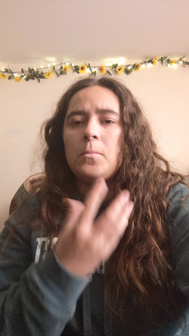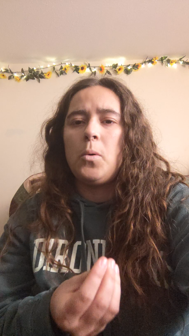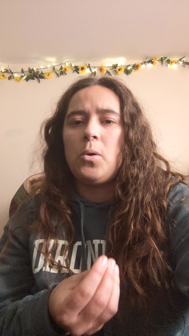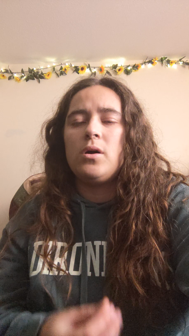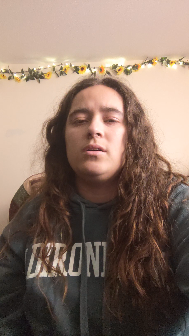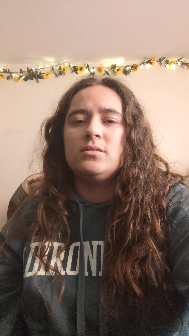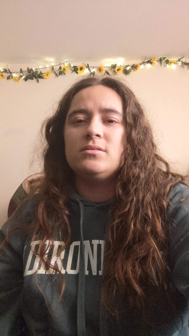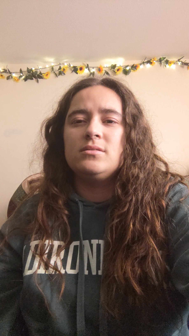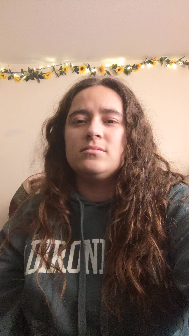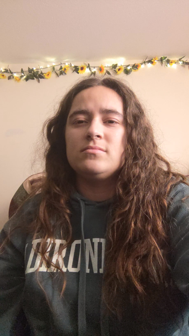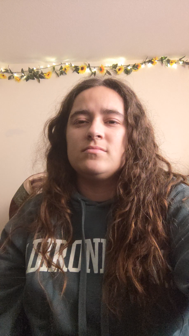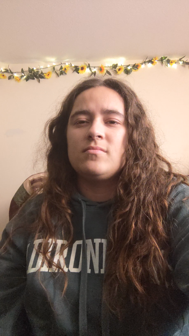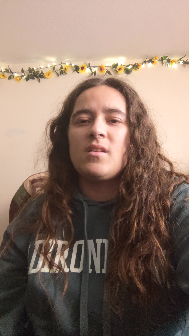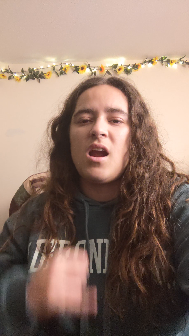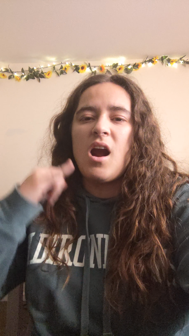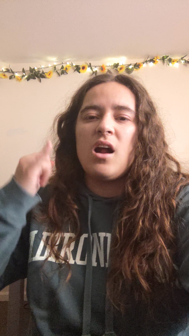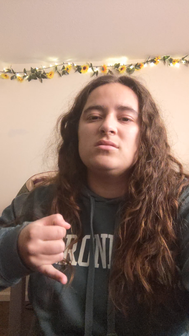last